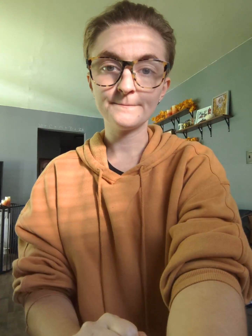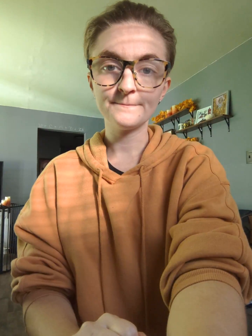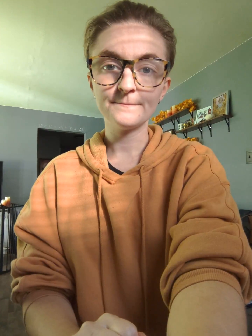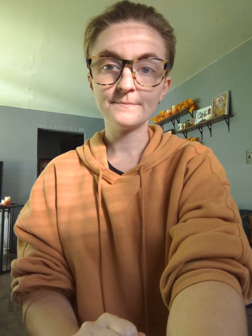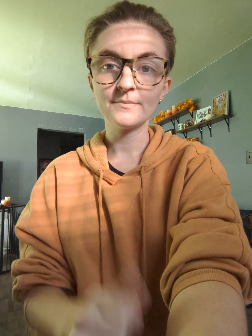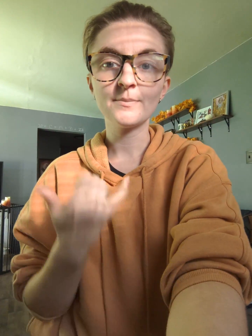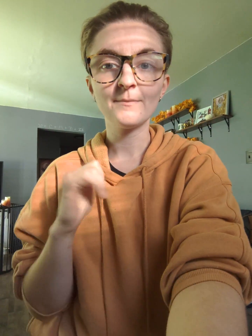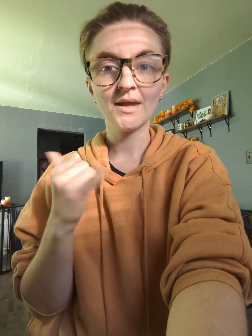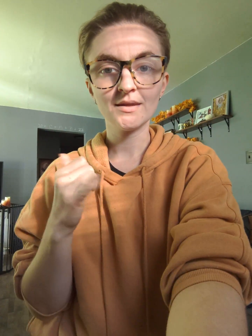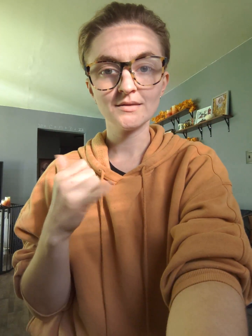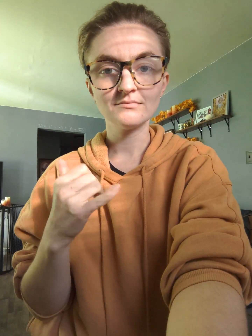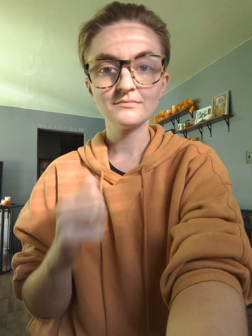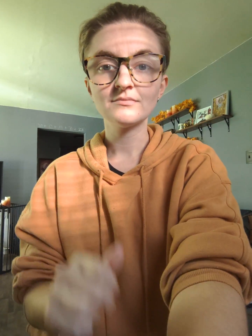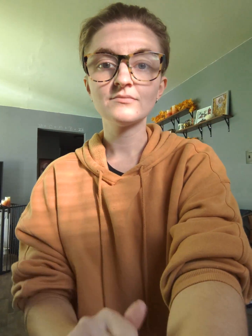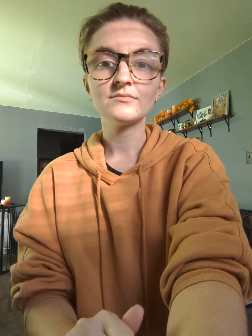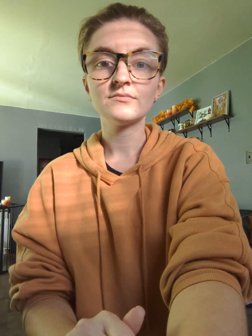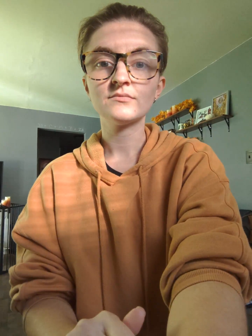play